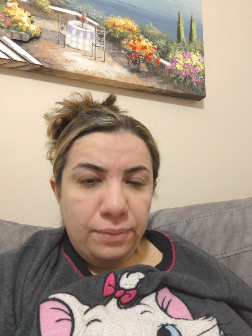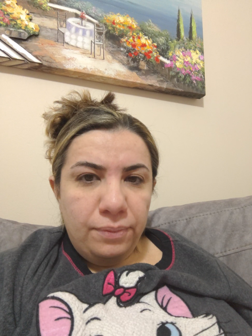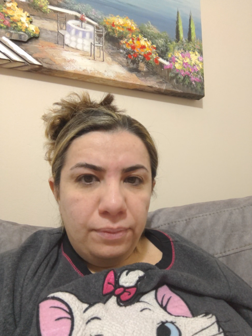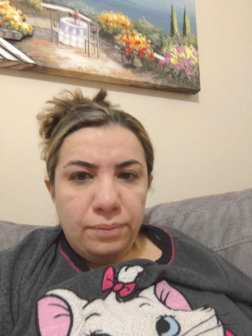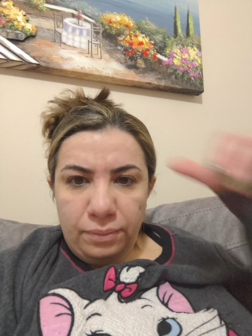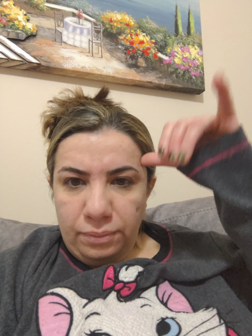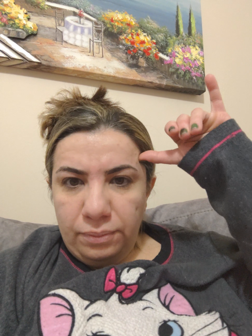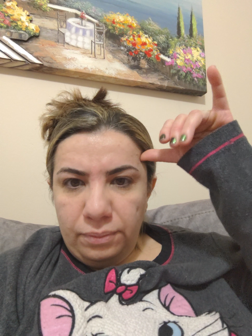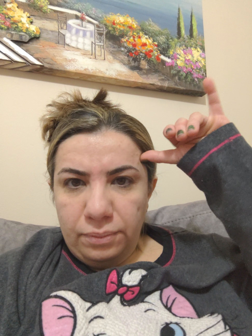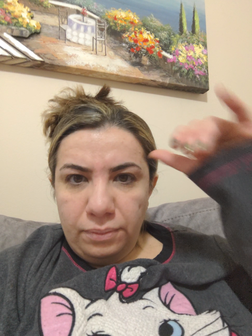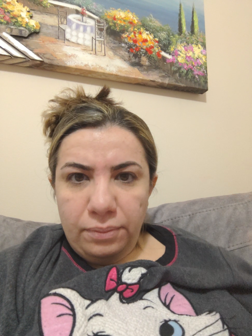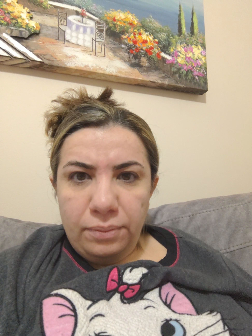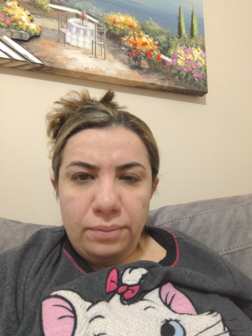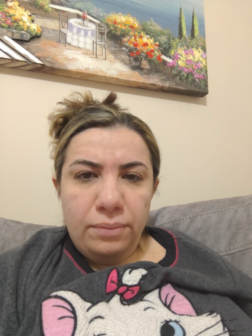cow